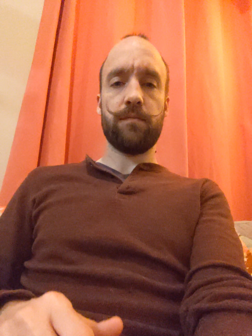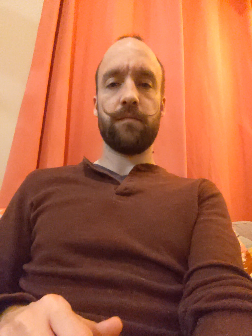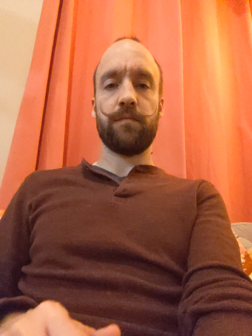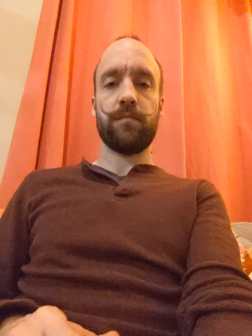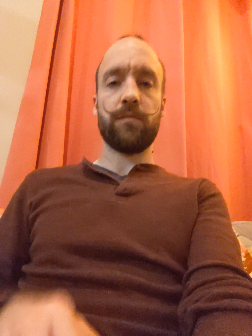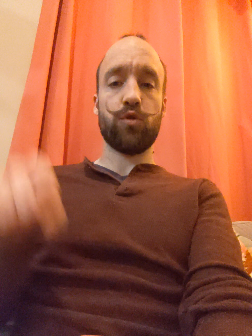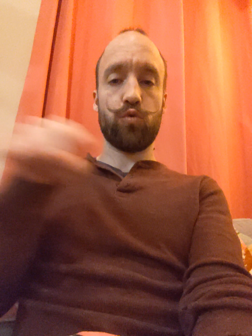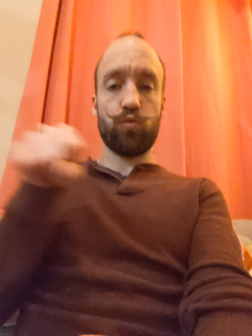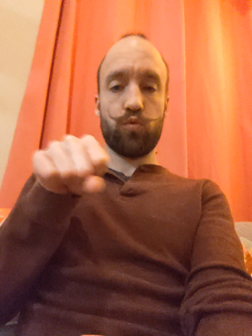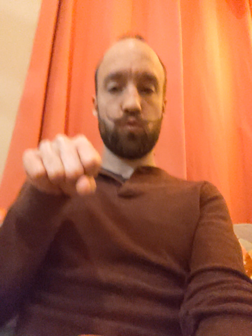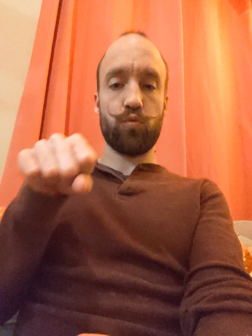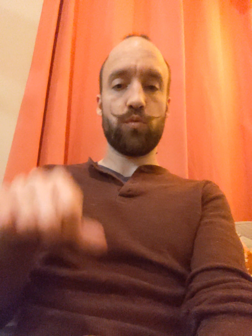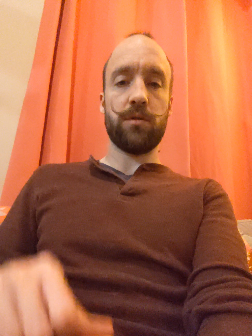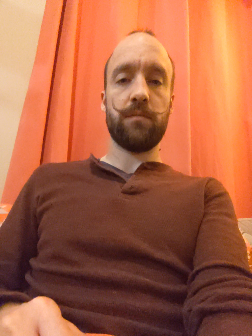shoe